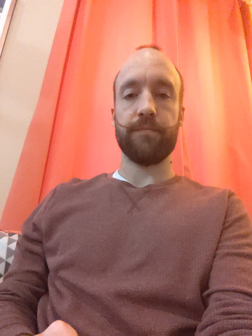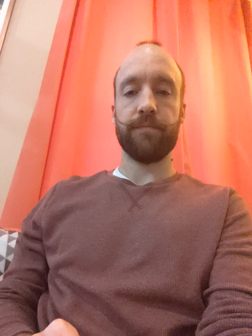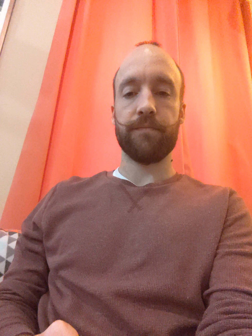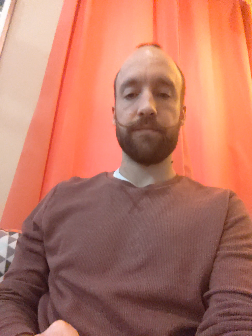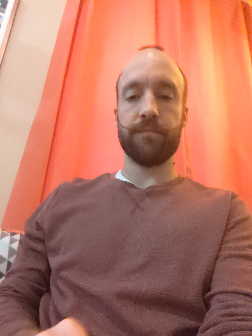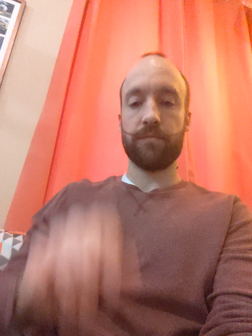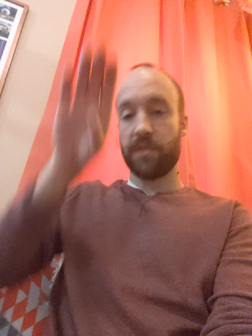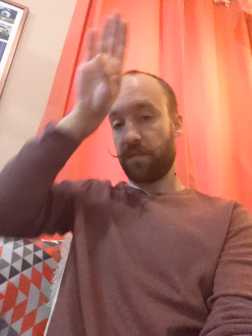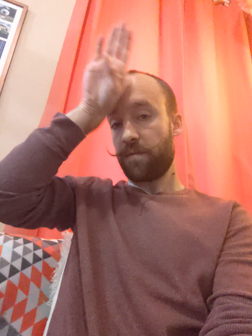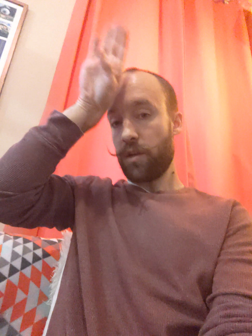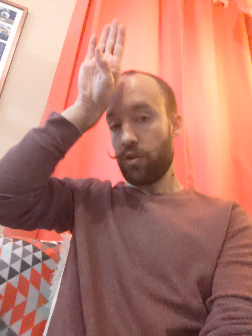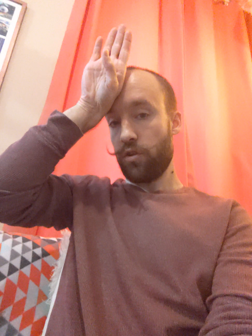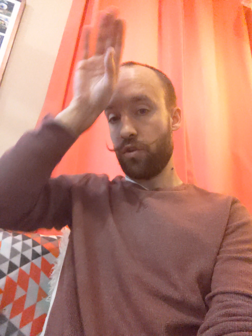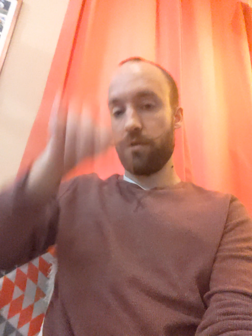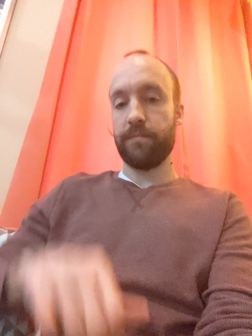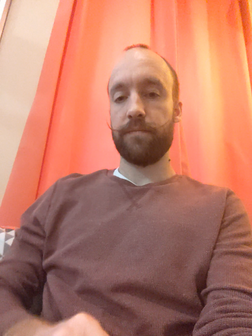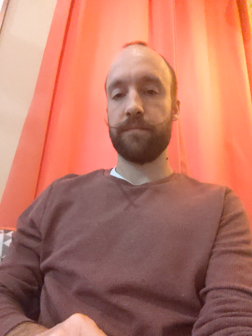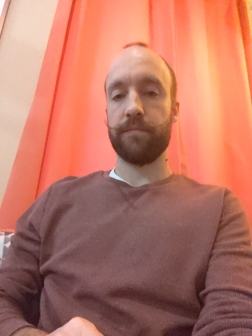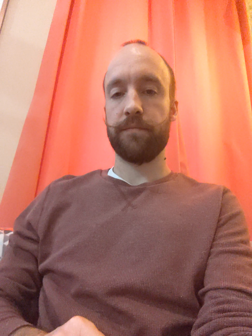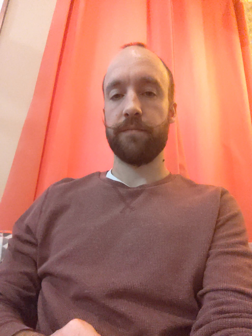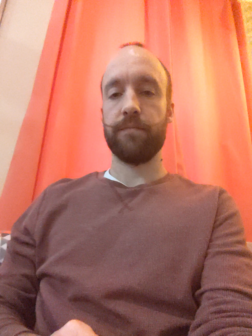fireman